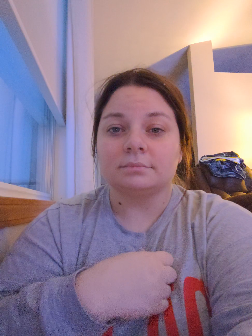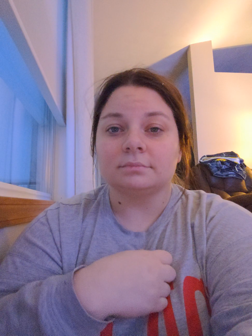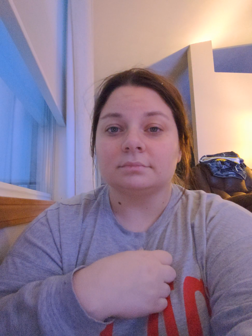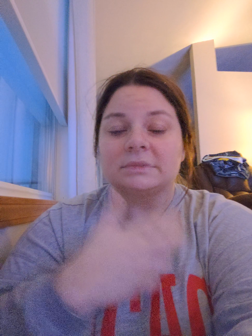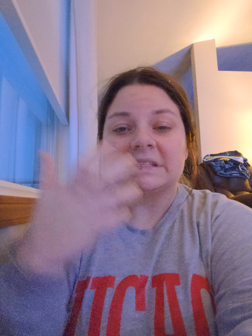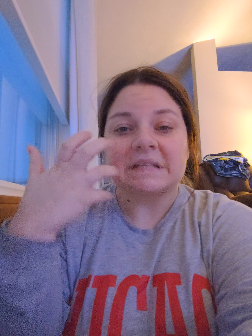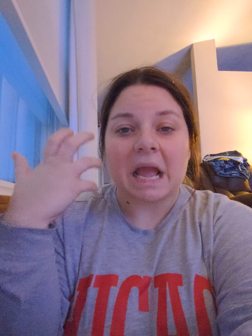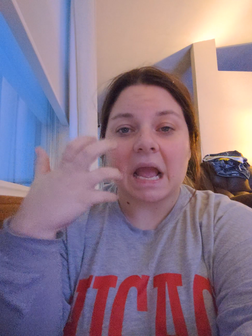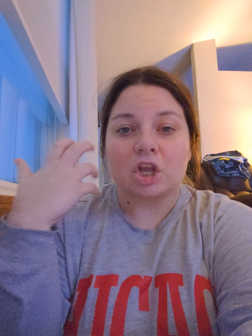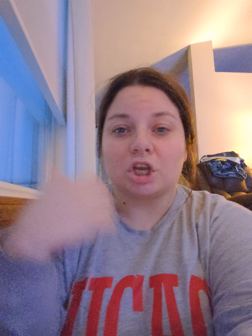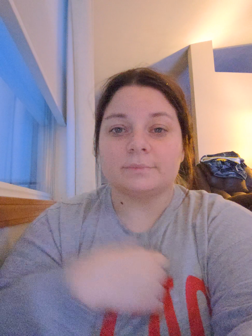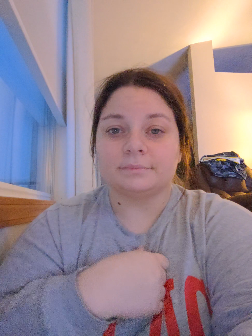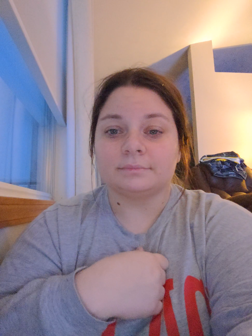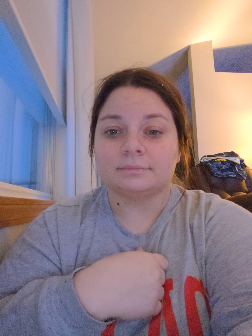tiger